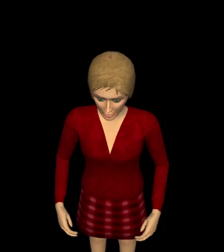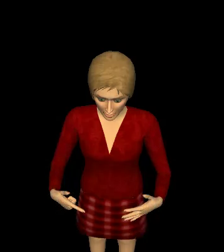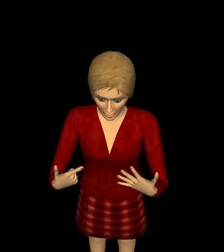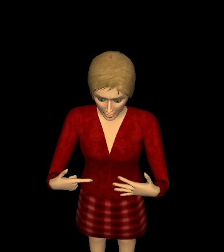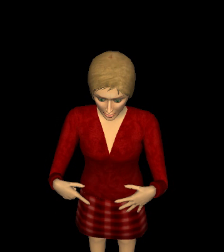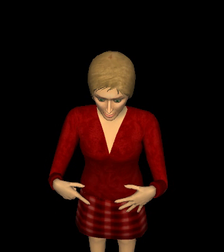17